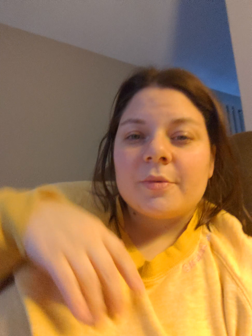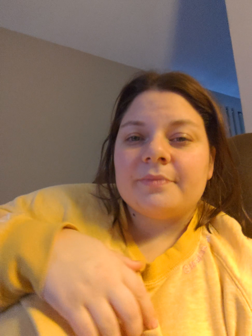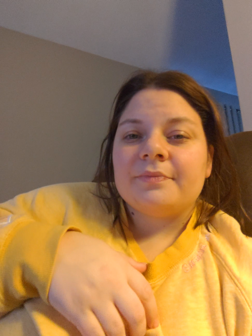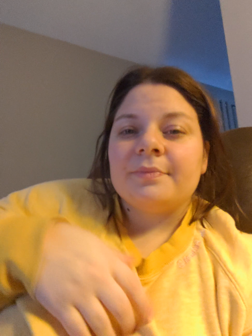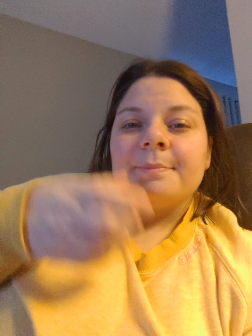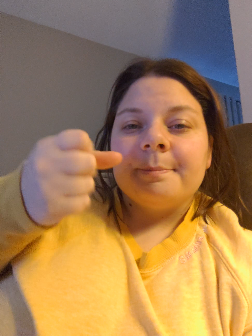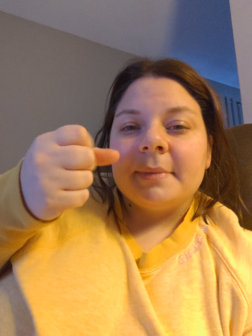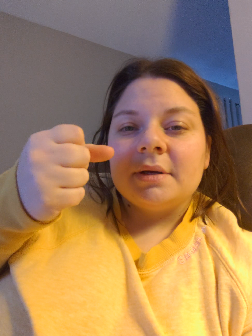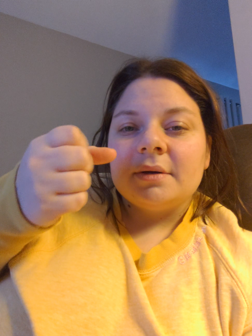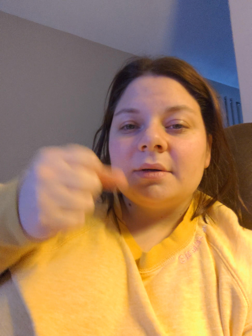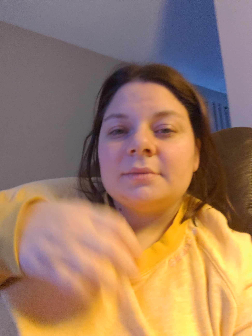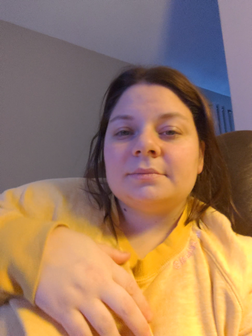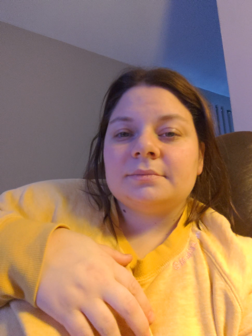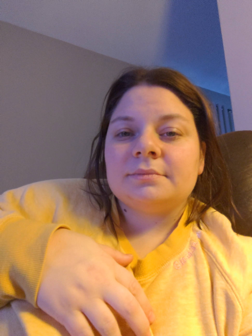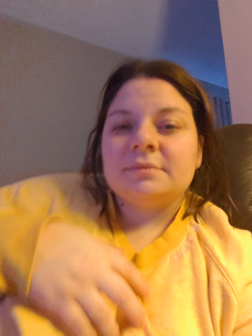milk